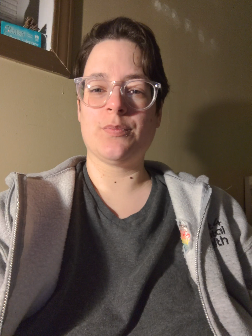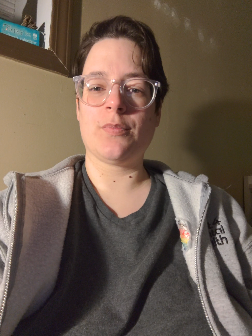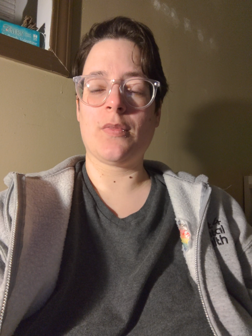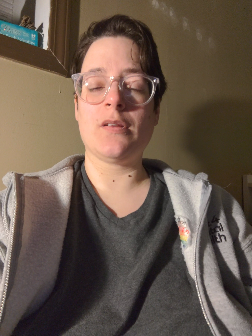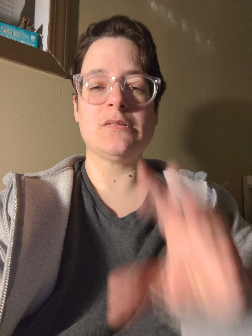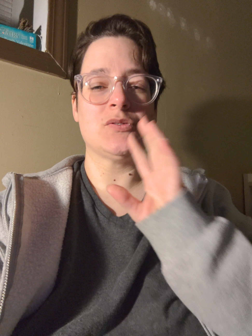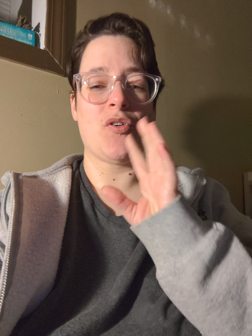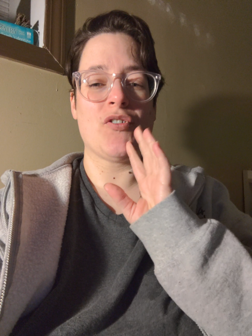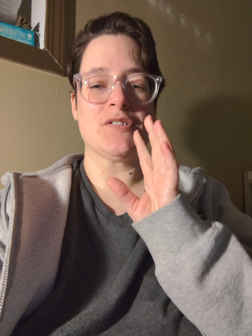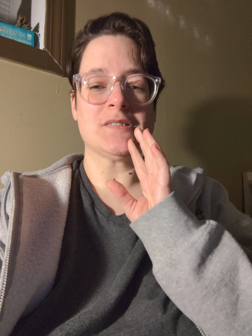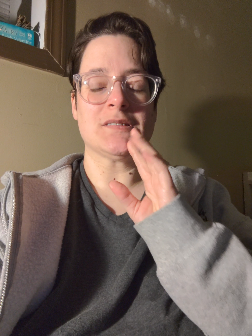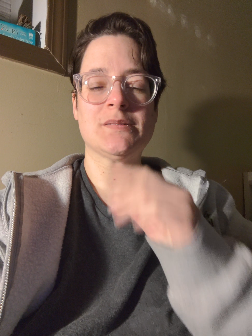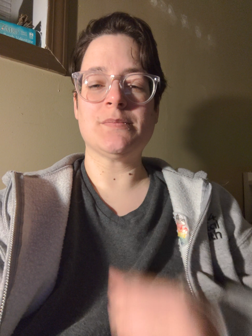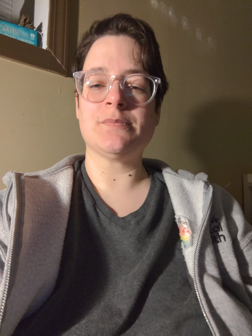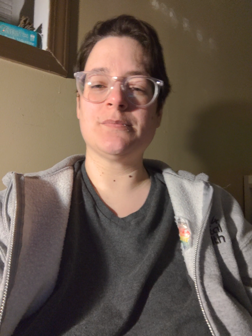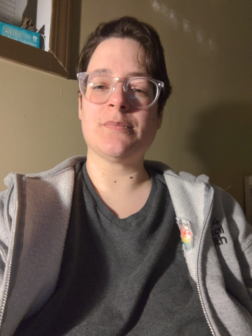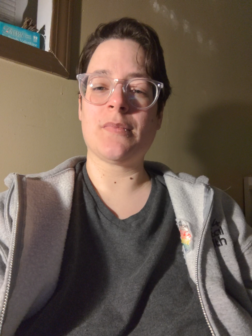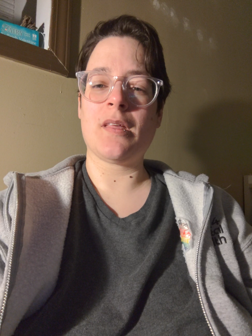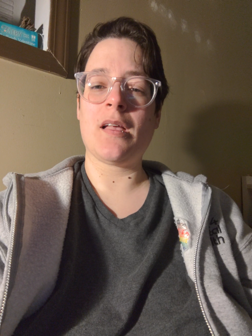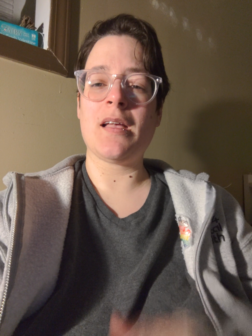talk